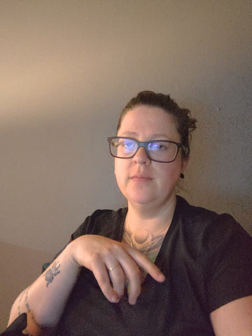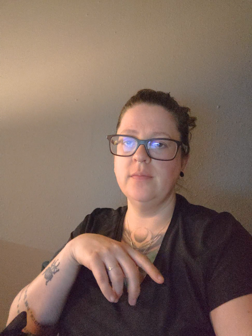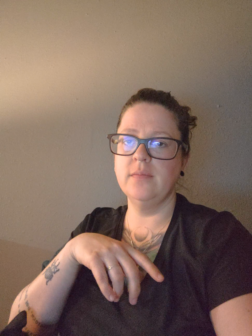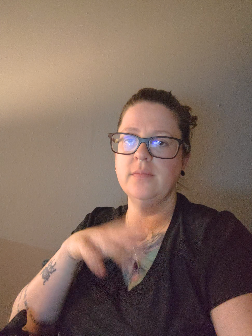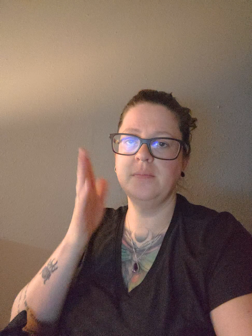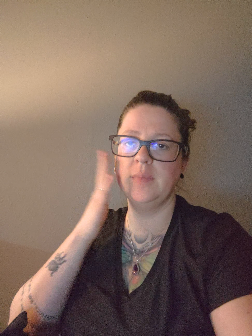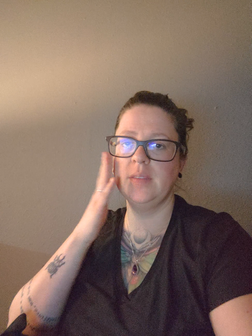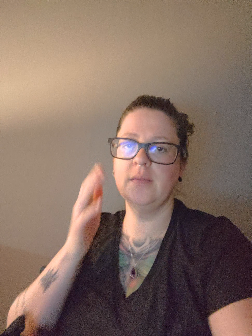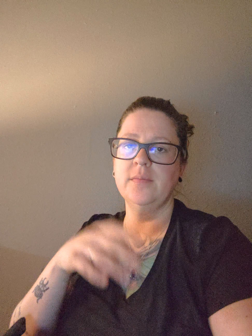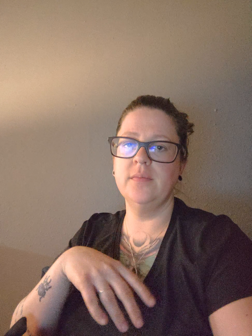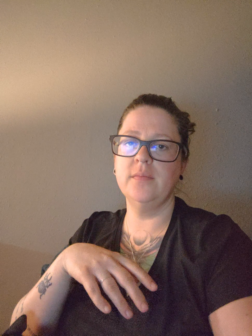bed